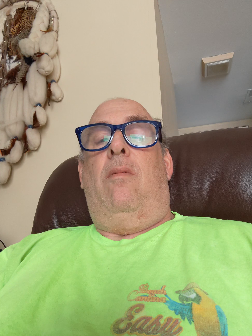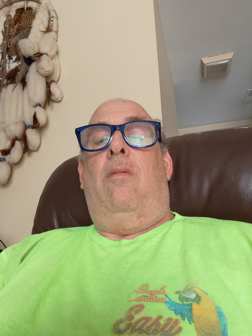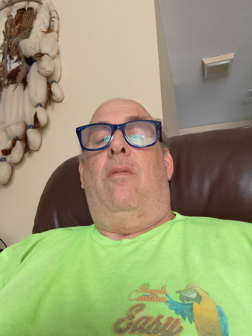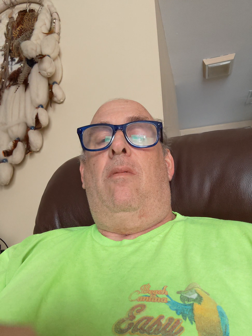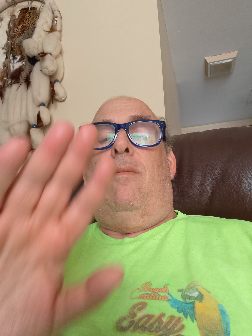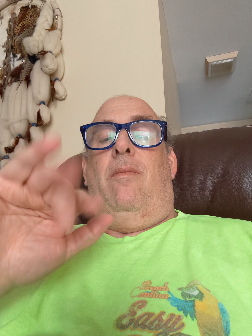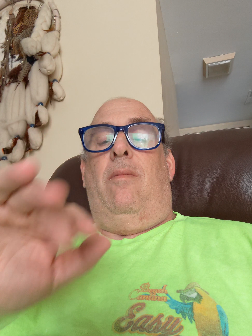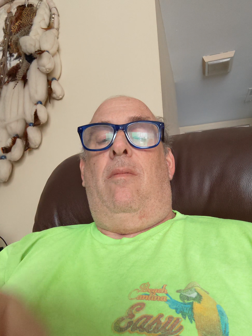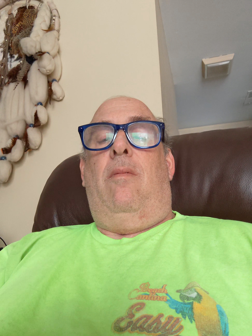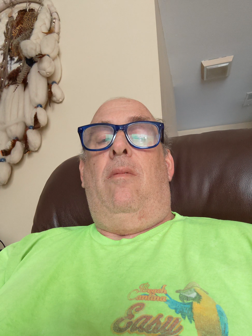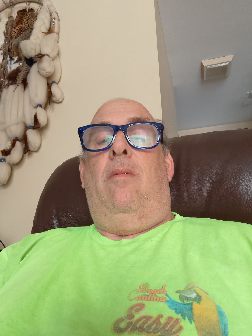bye